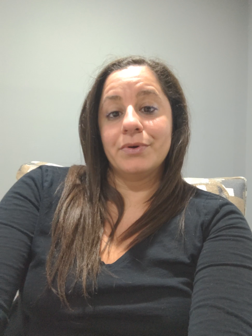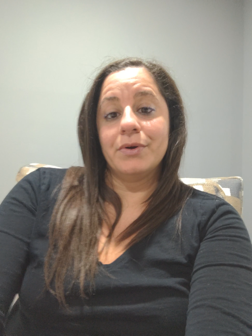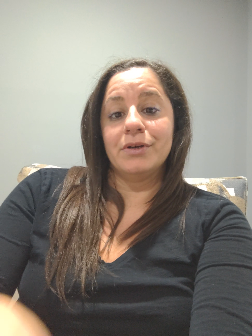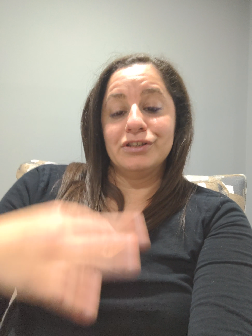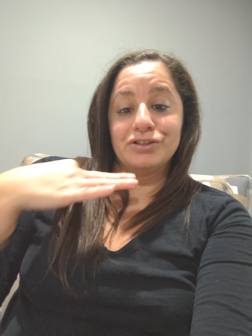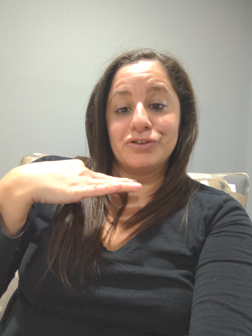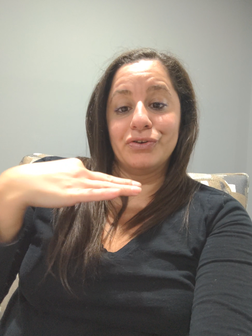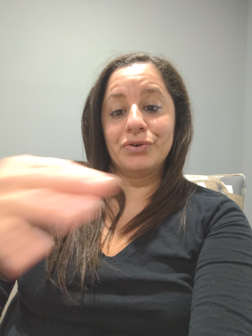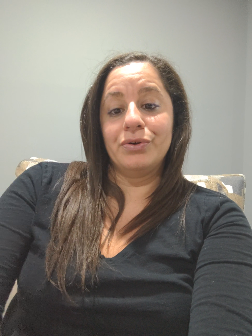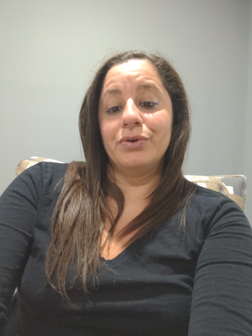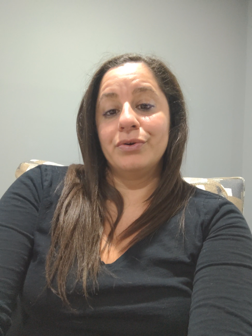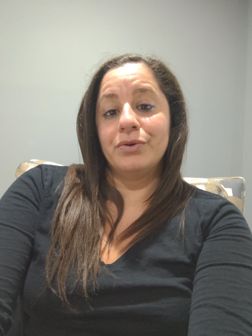shirt